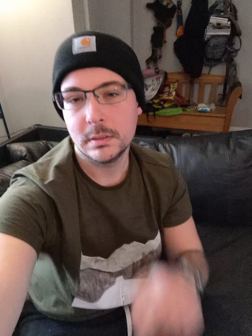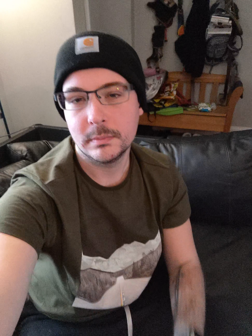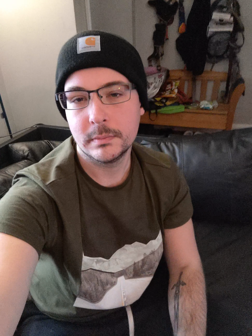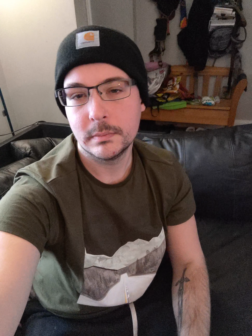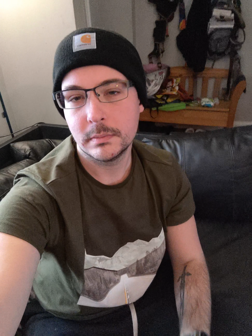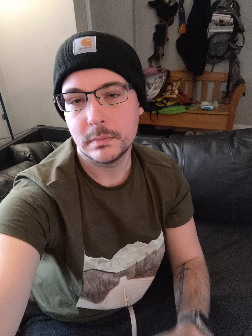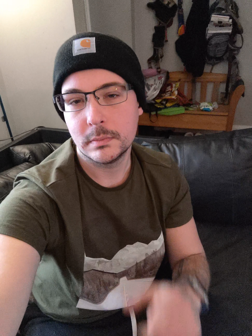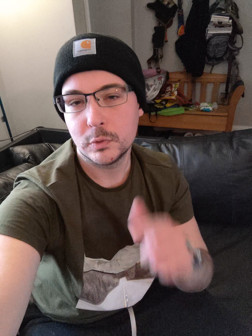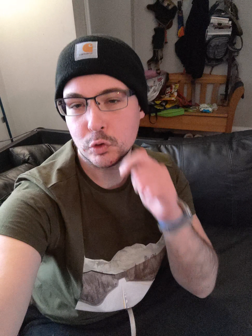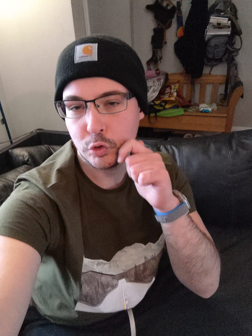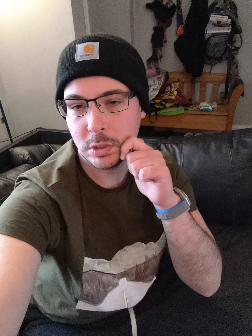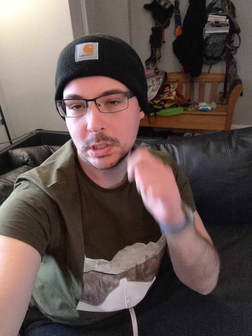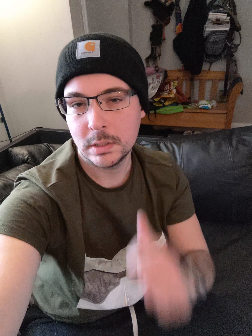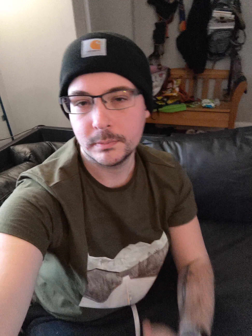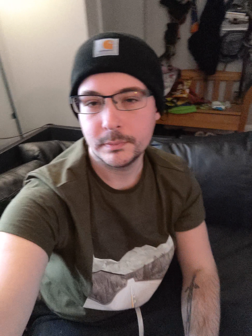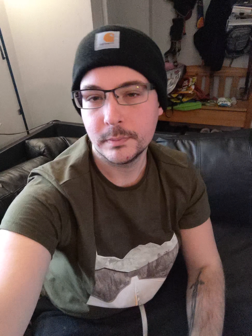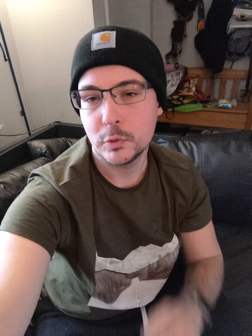cheek